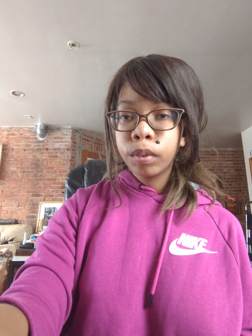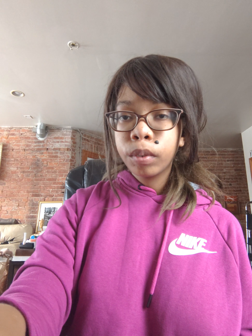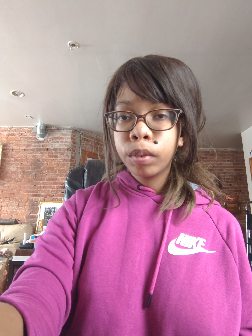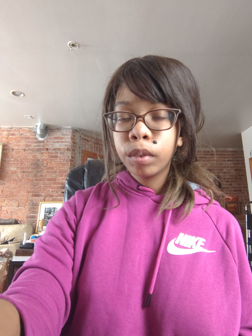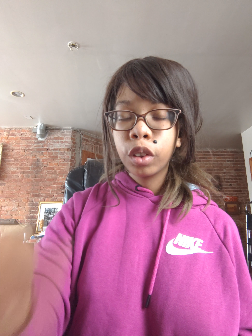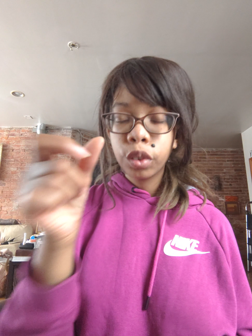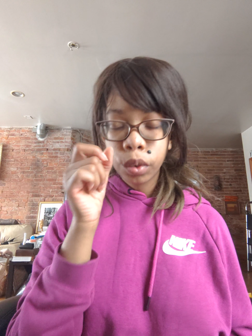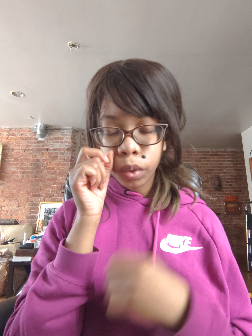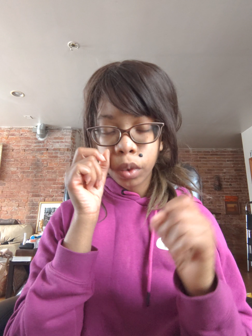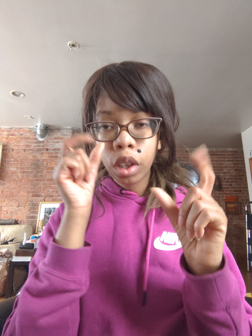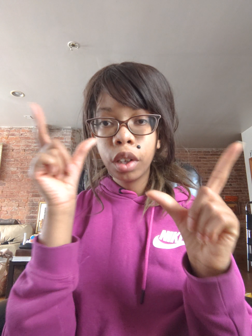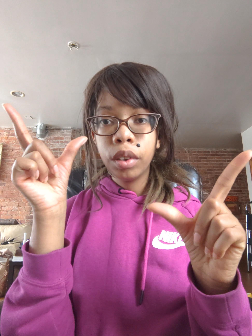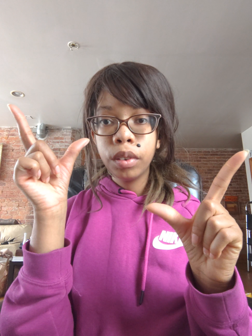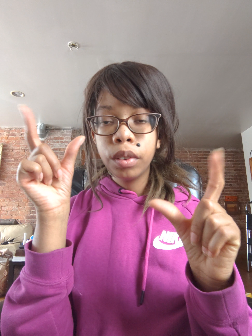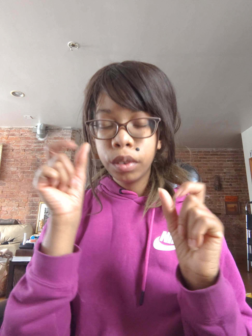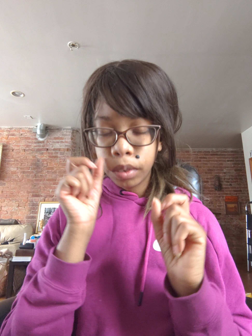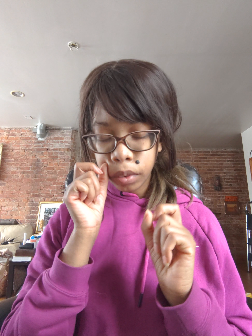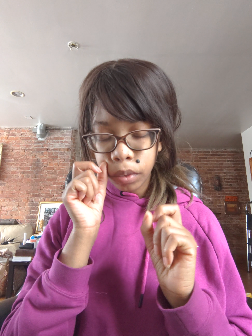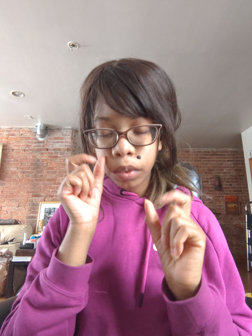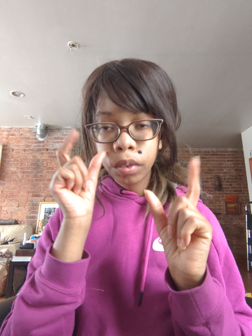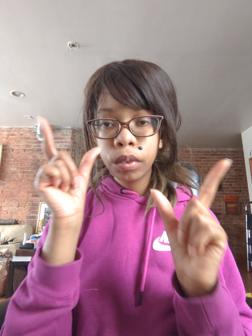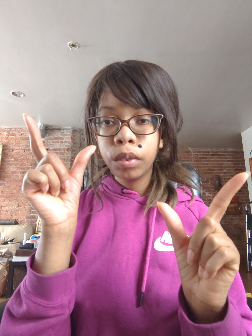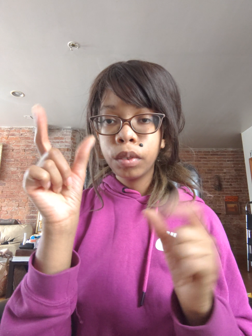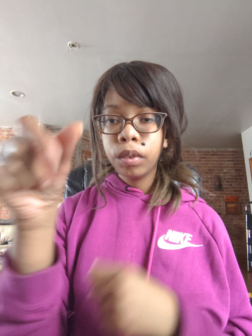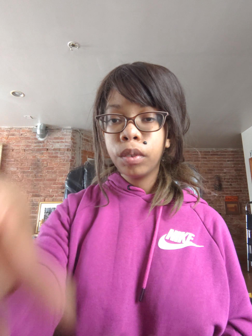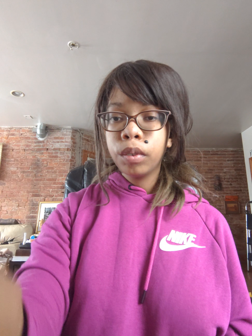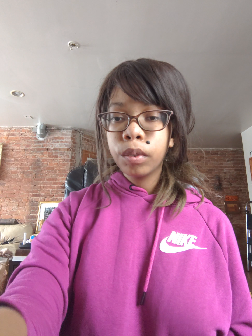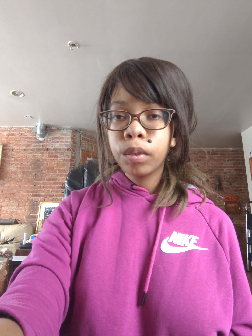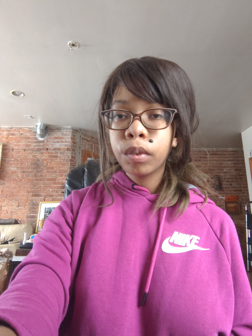wake